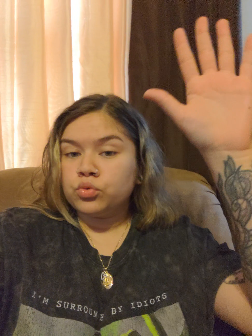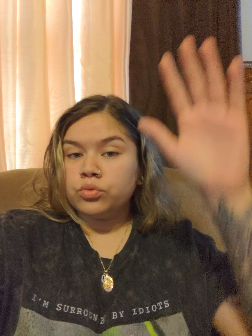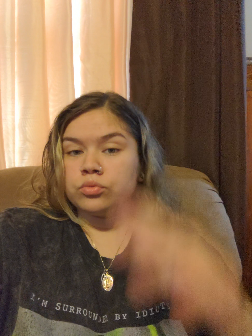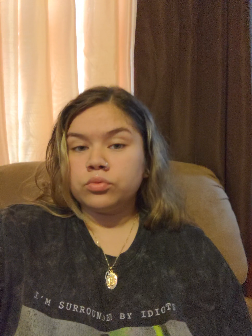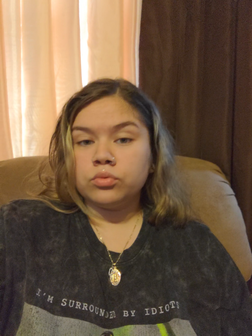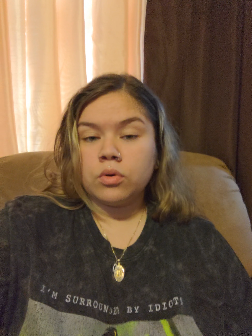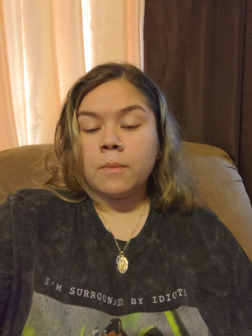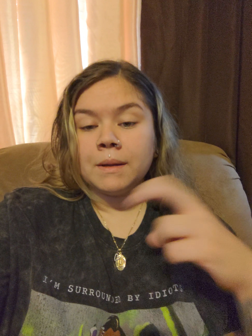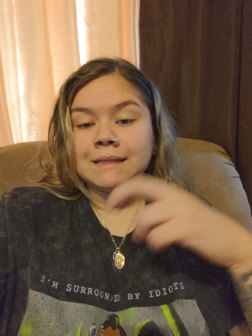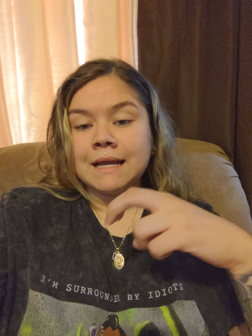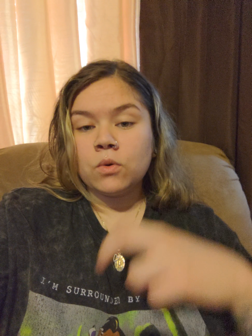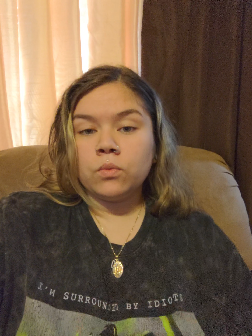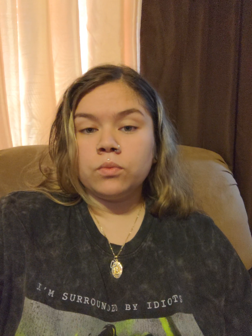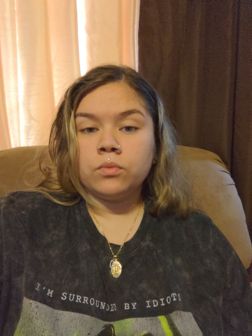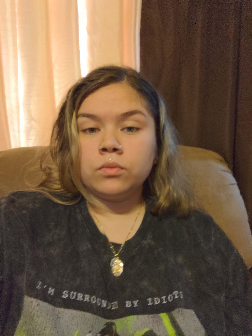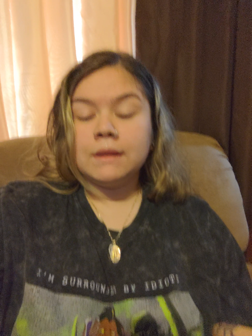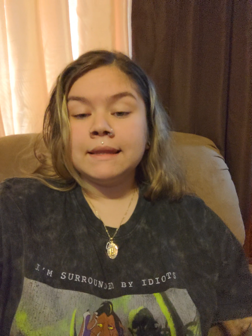potato